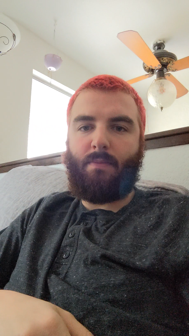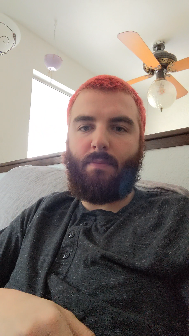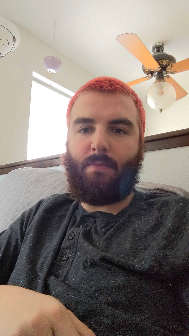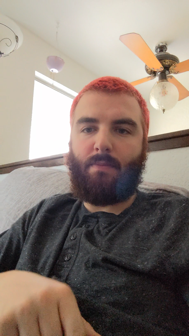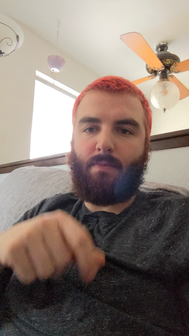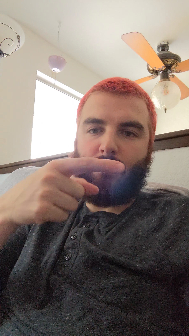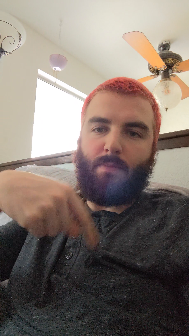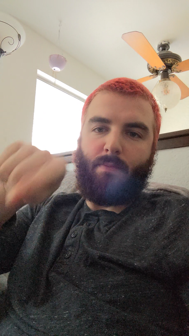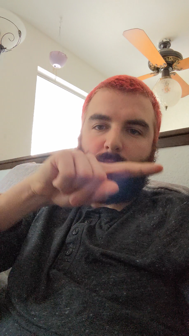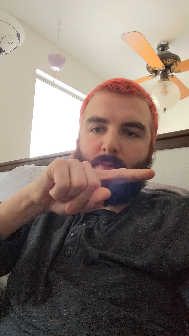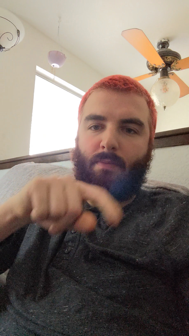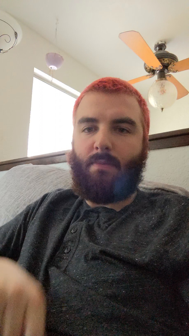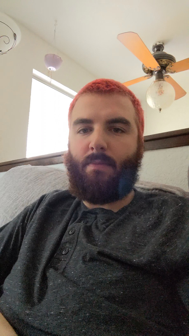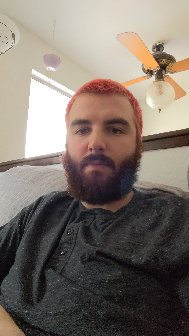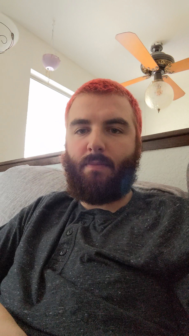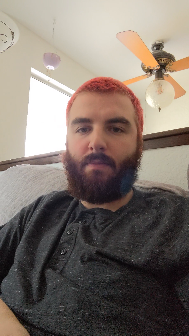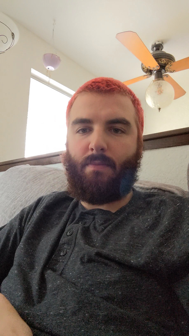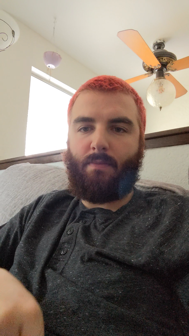around